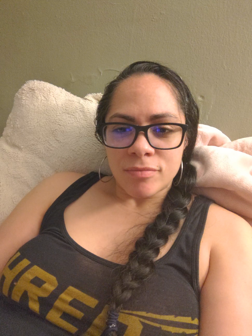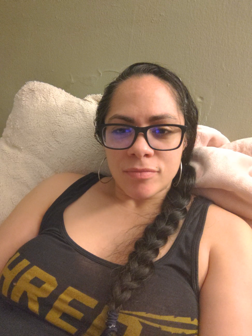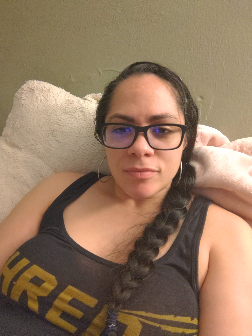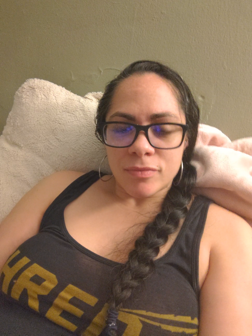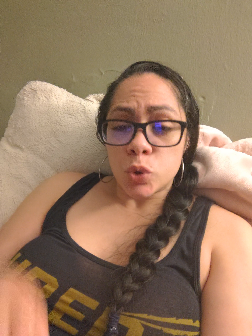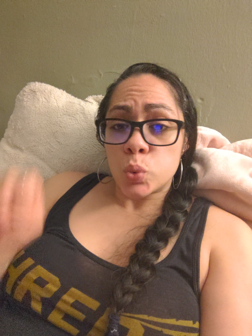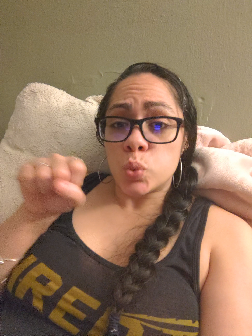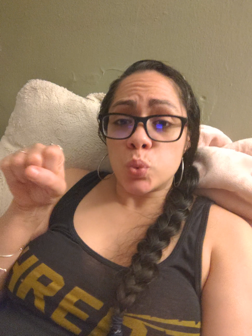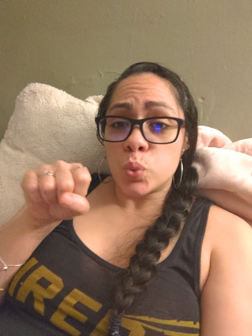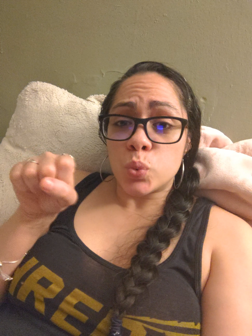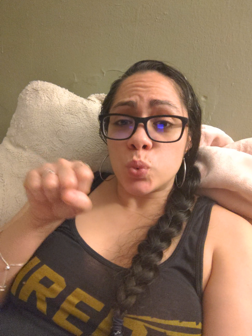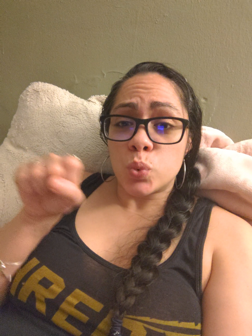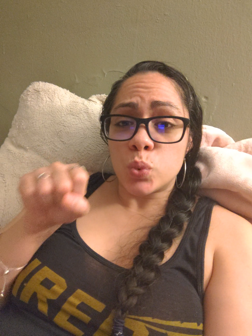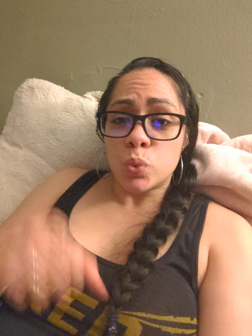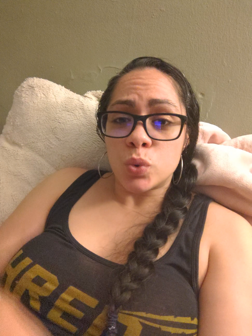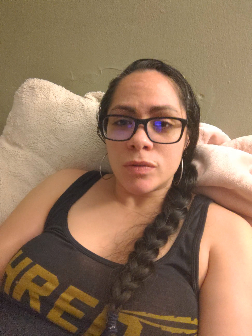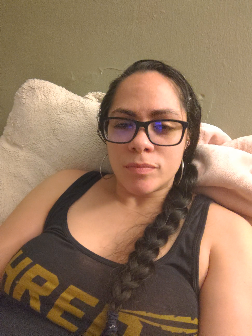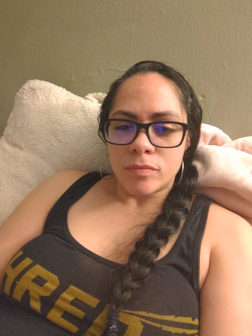shoe